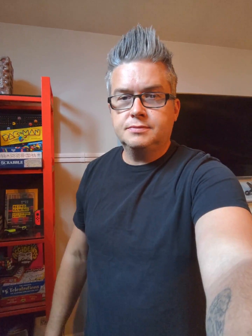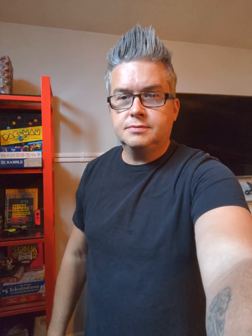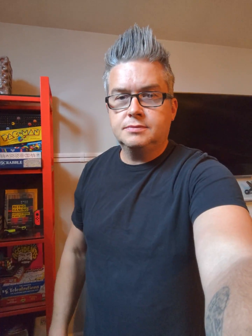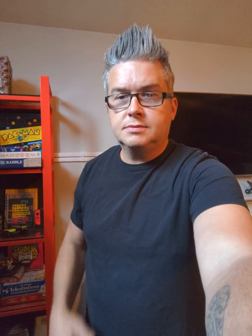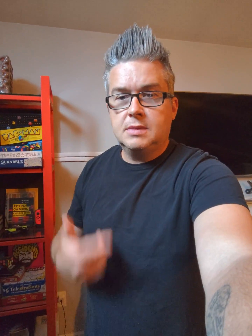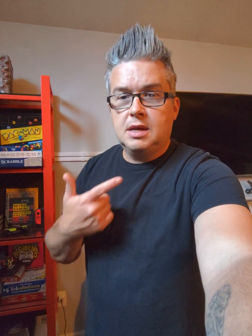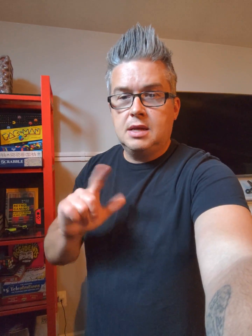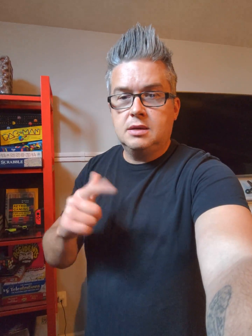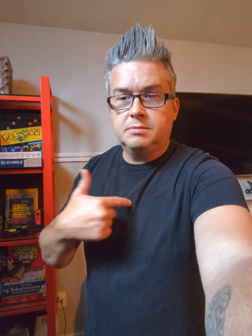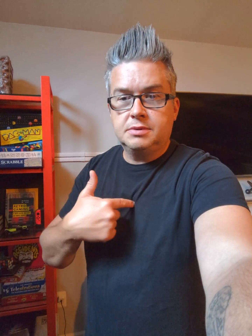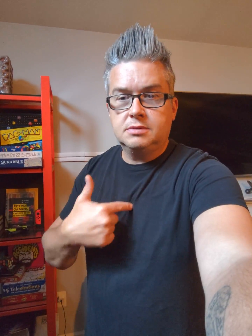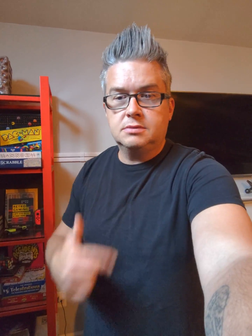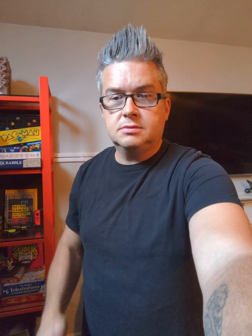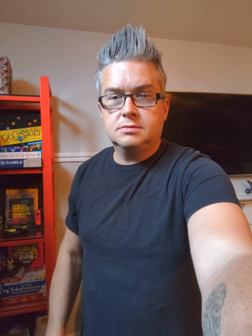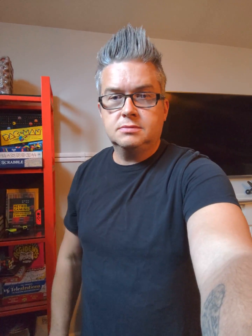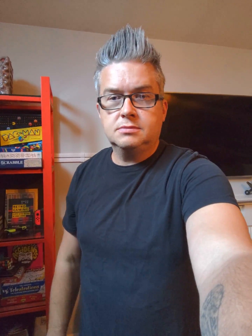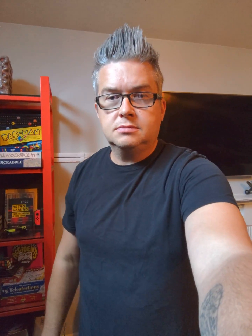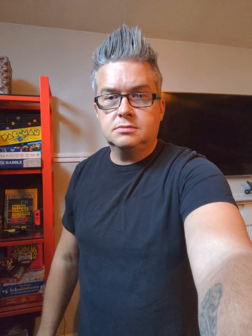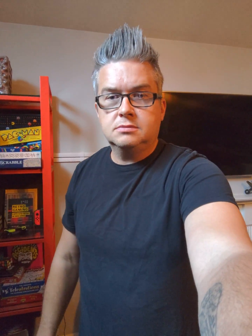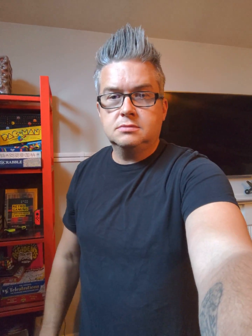let me